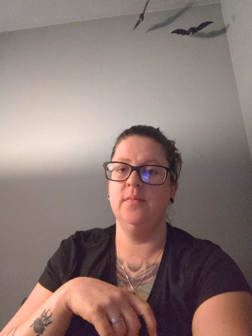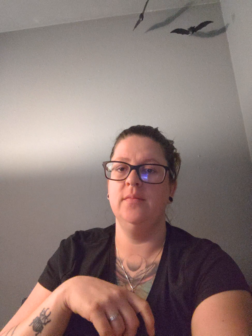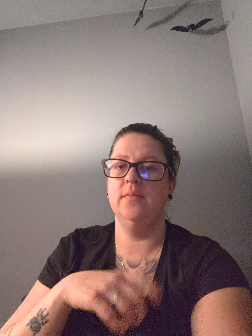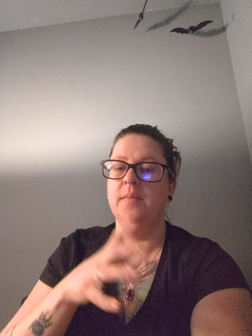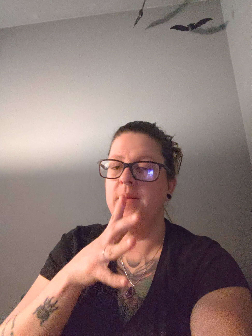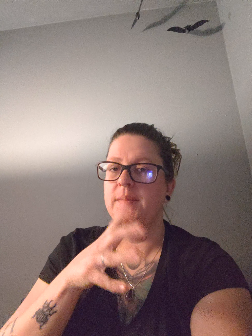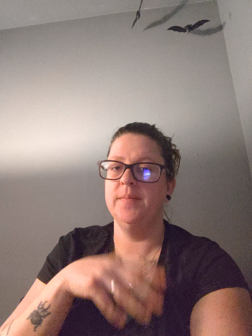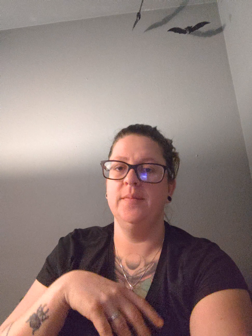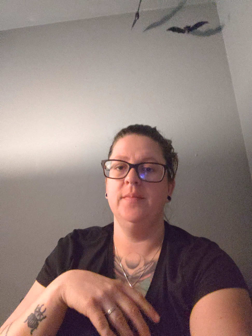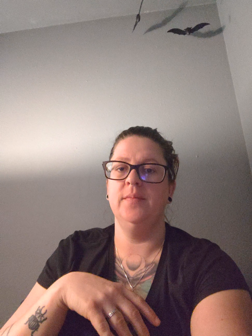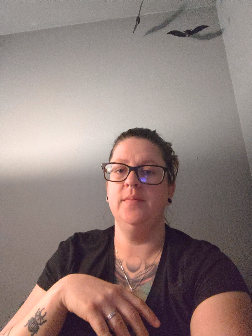mom